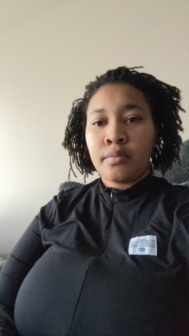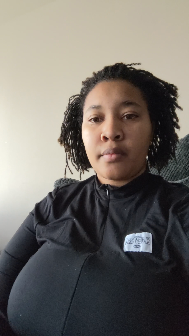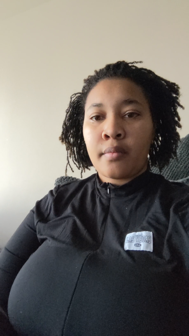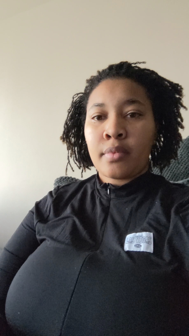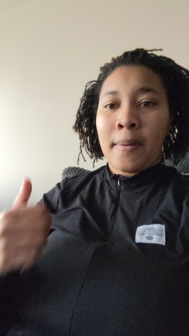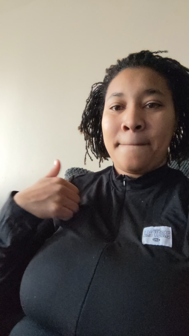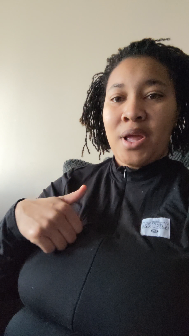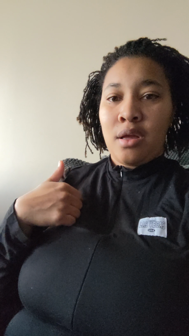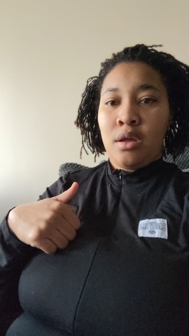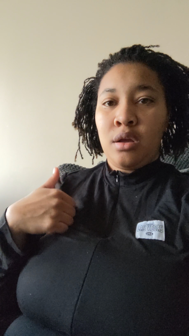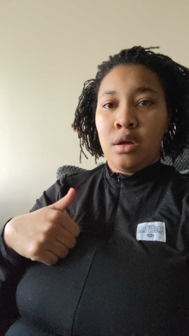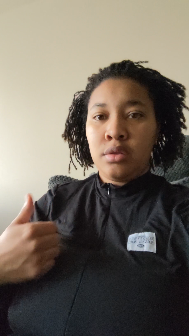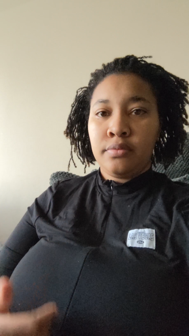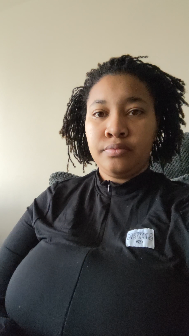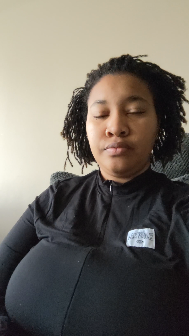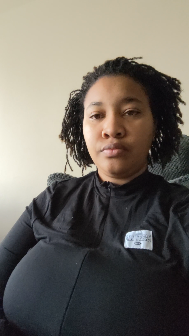bathtub